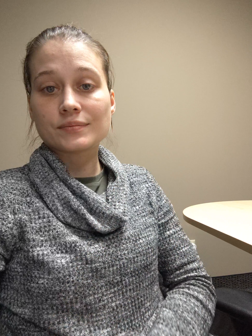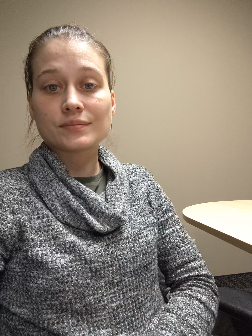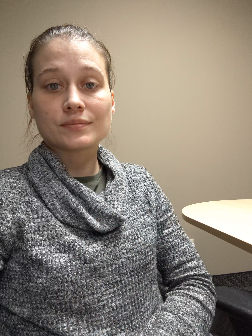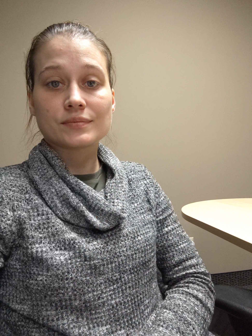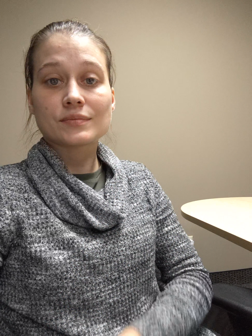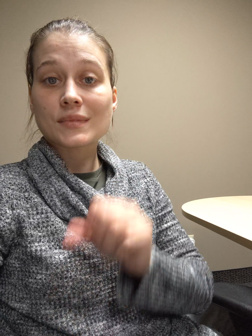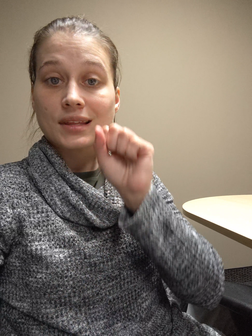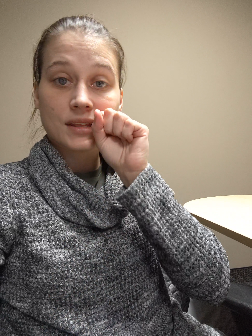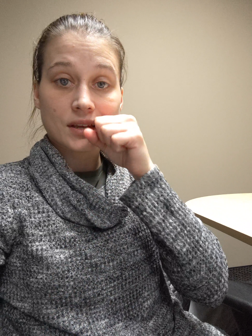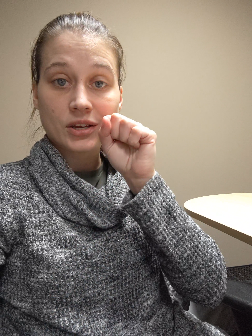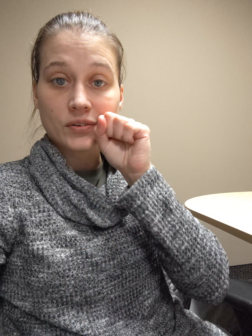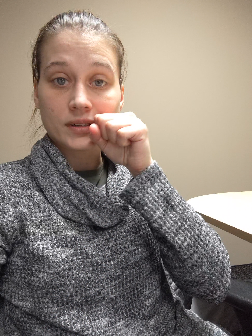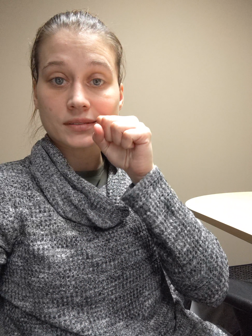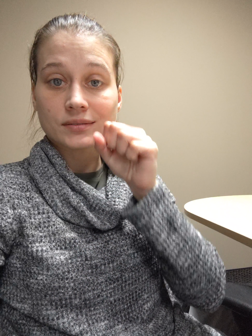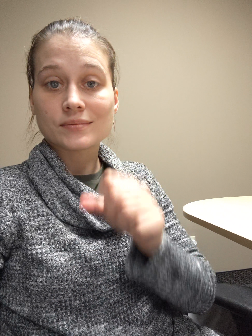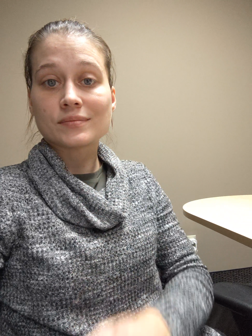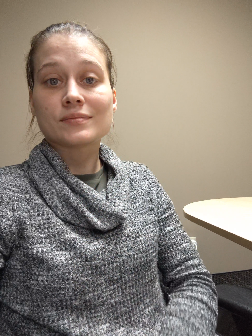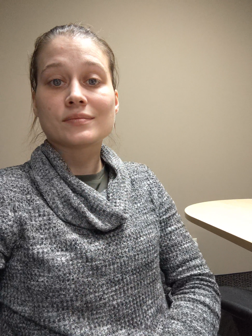carrot